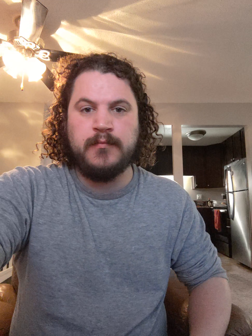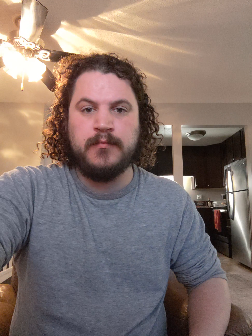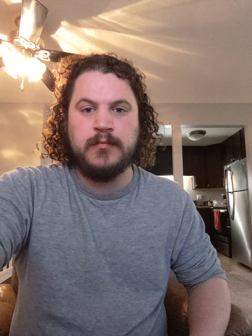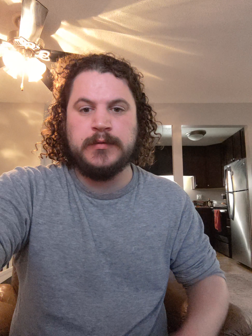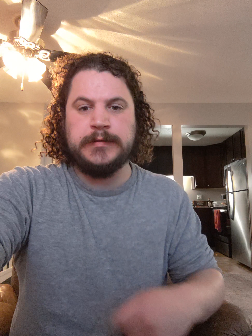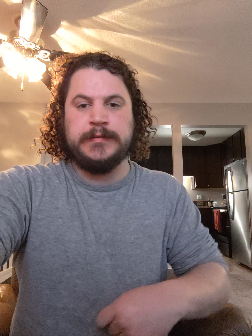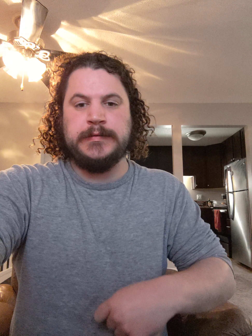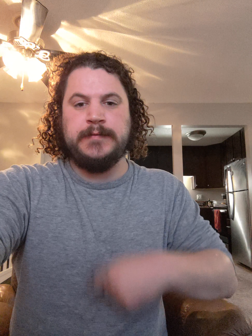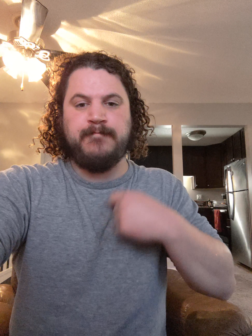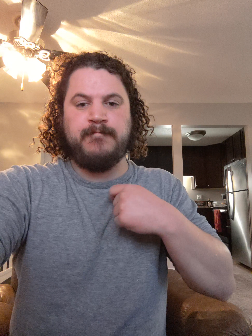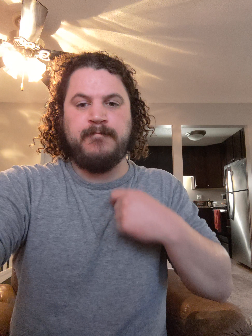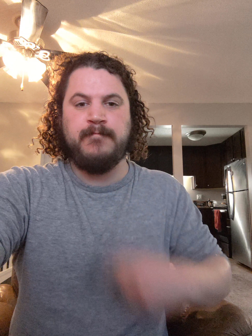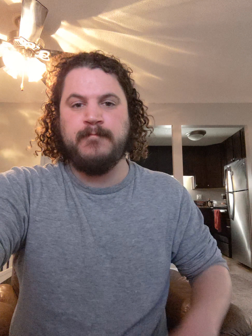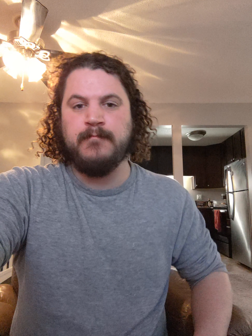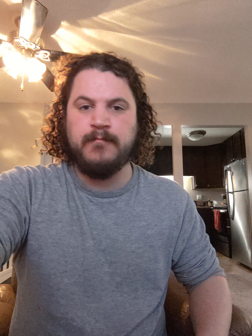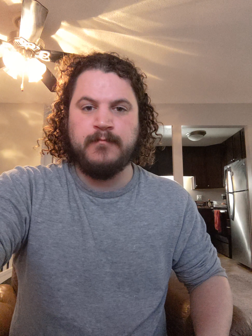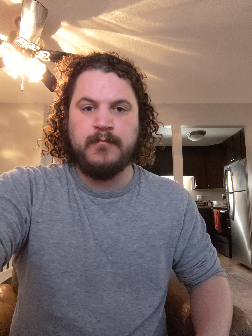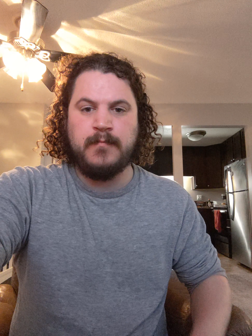zipper